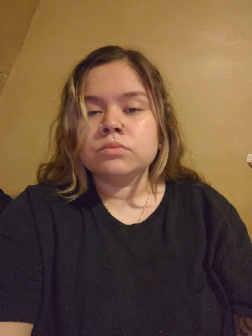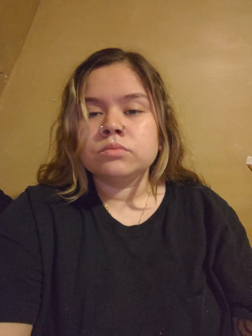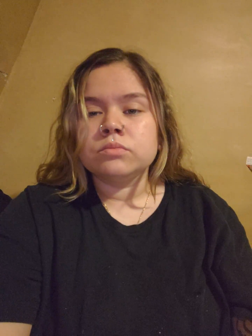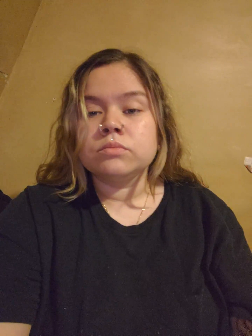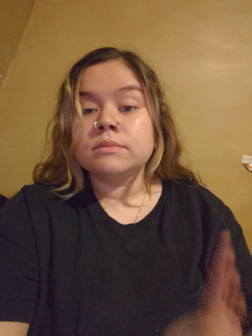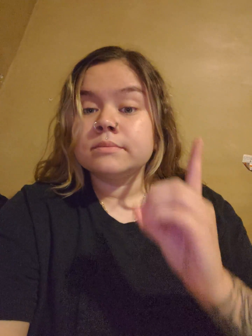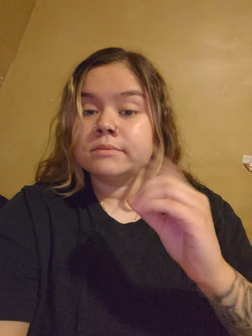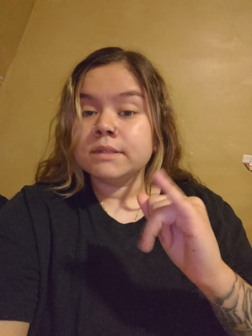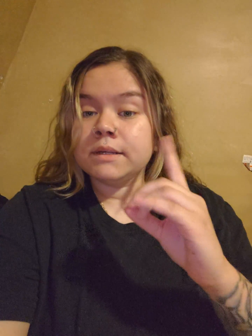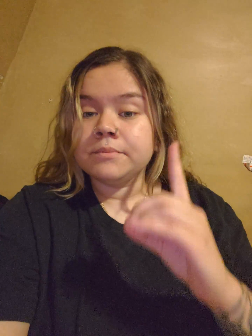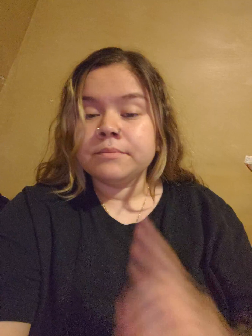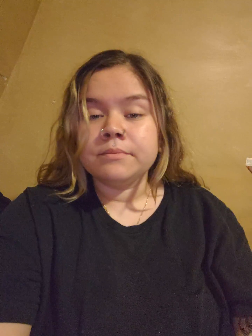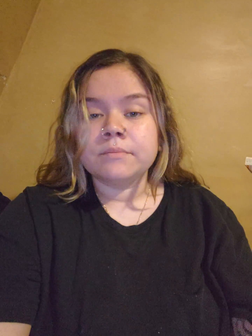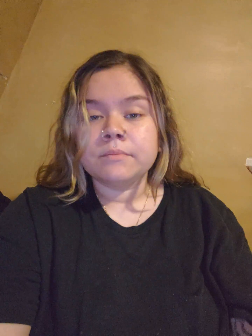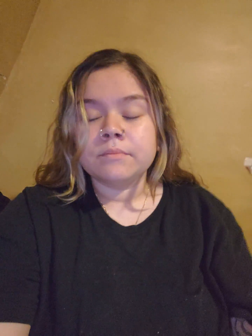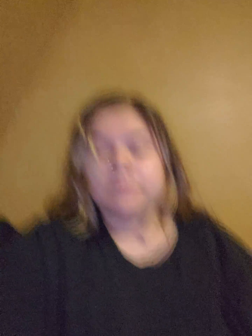did